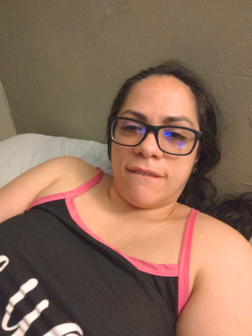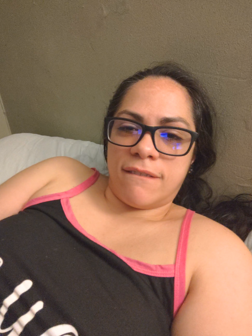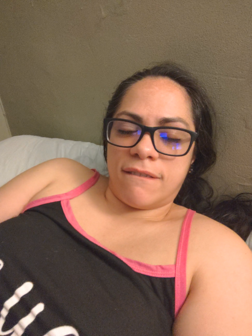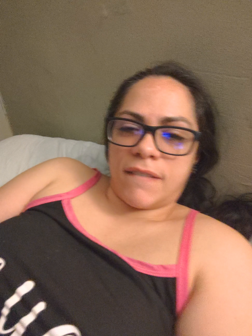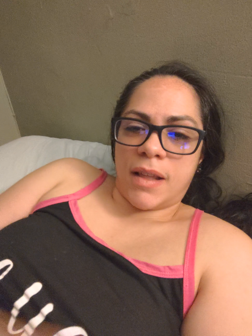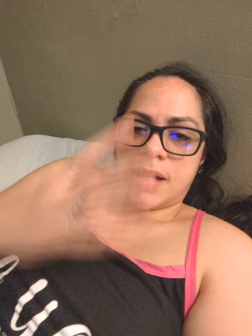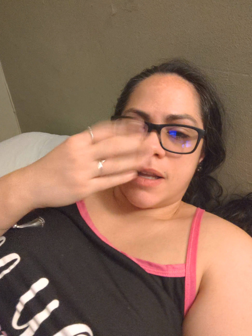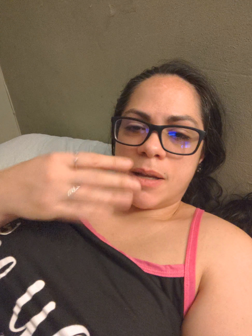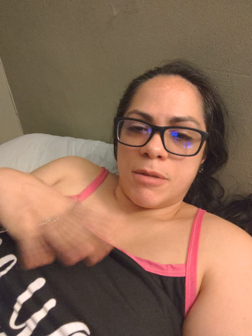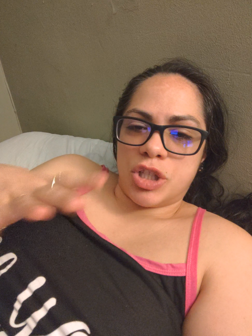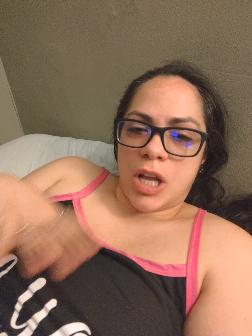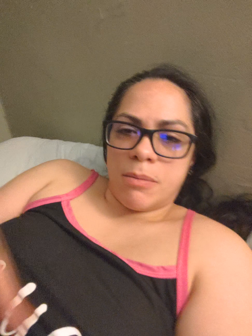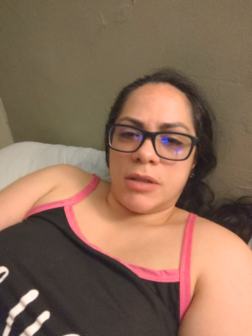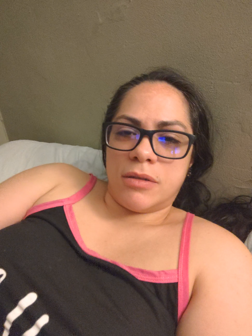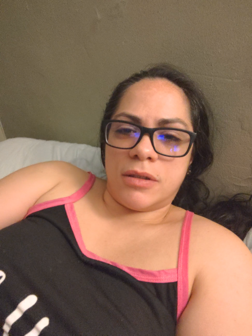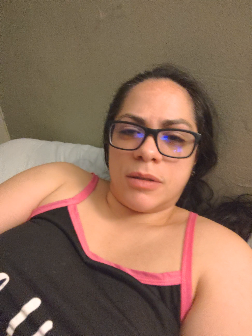pajamas